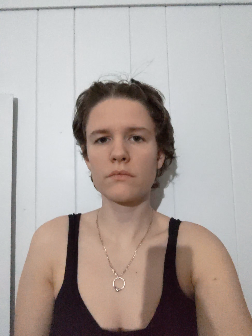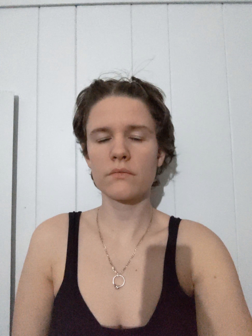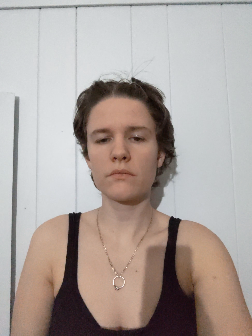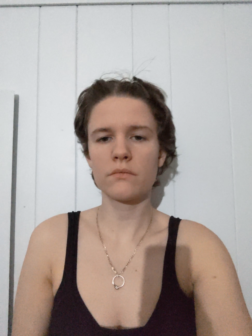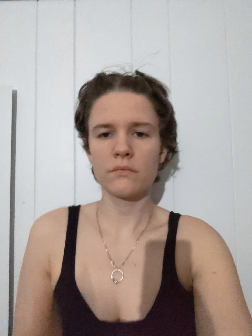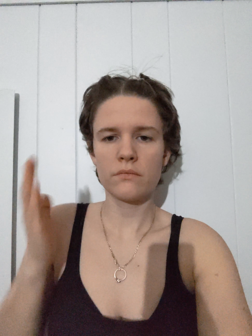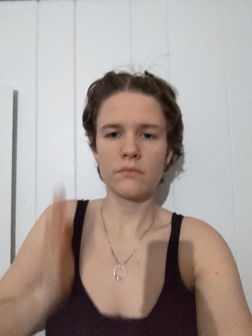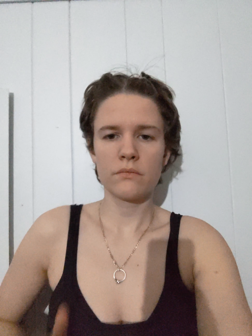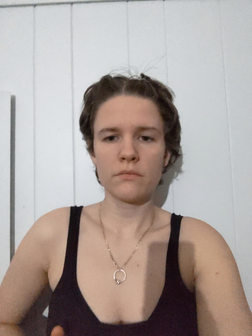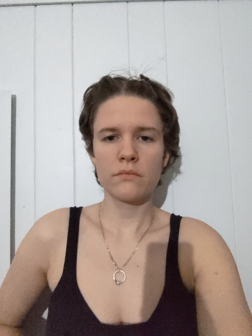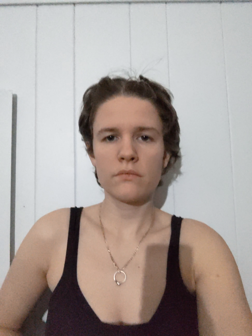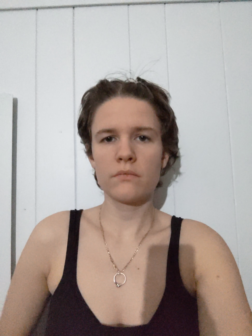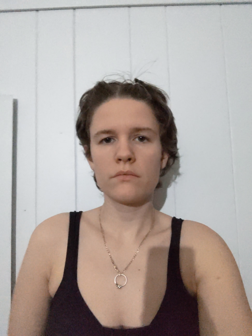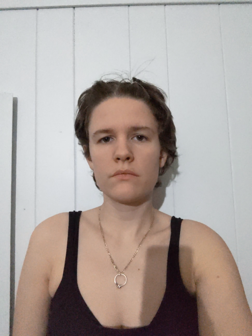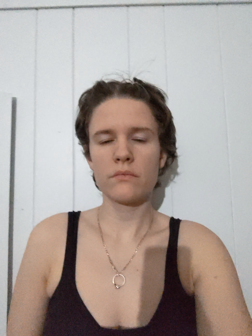beside